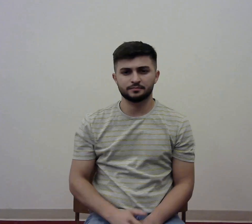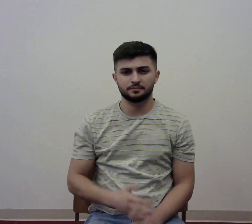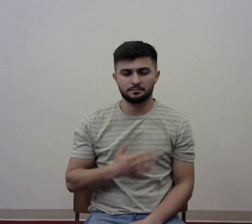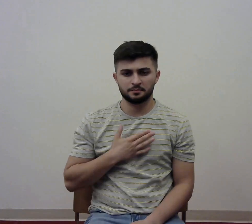mən